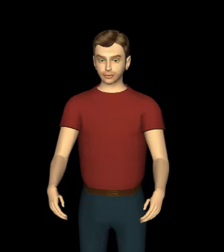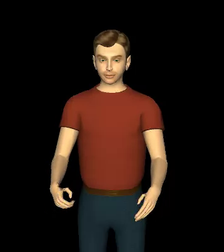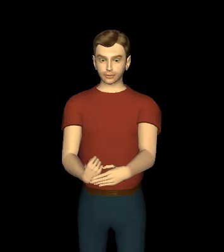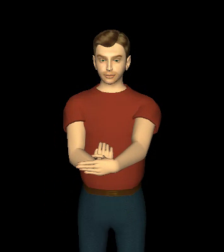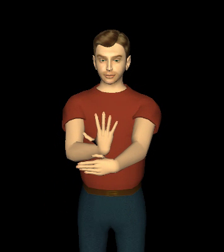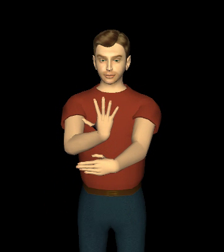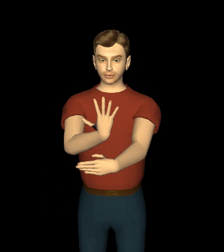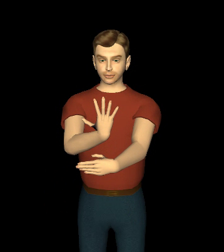جديد